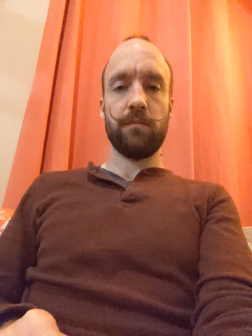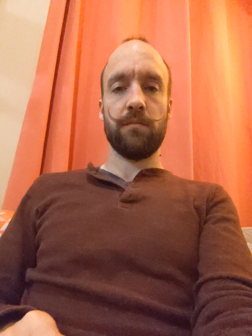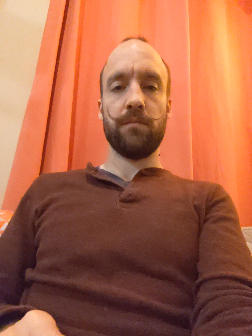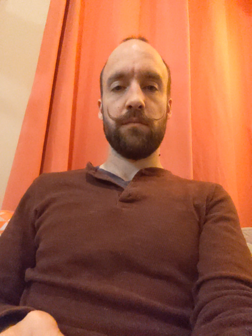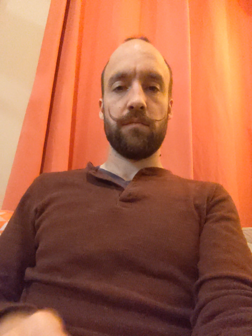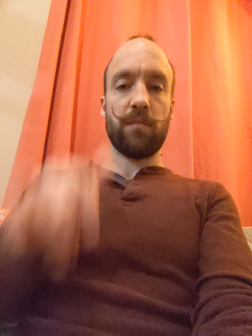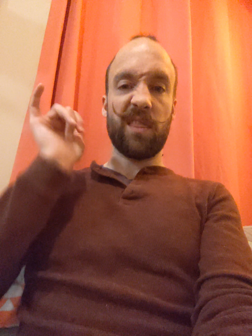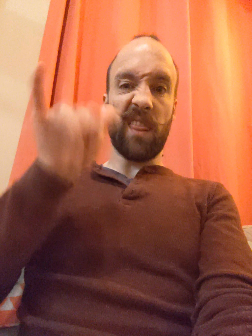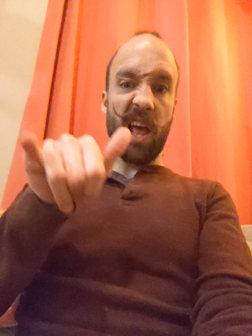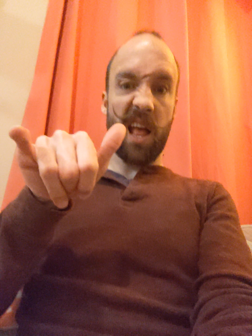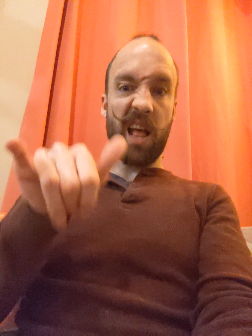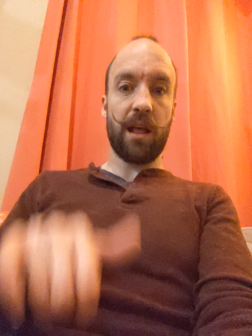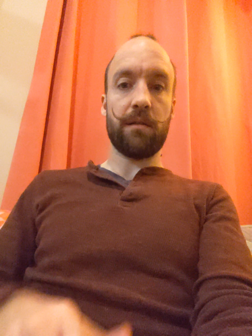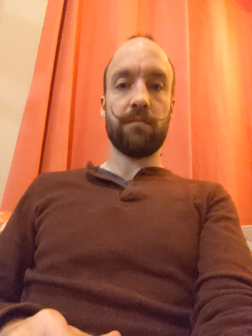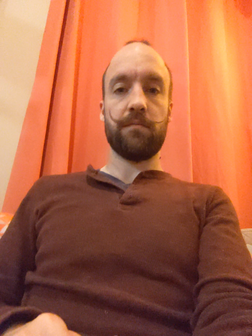that